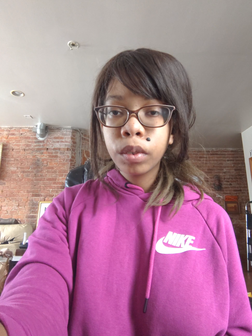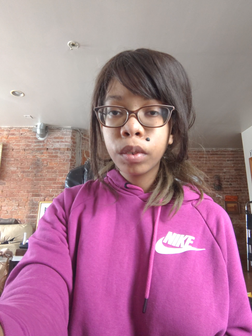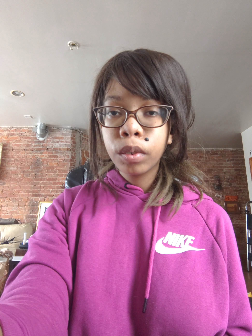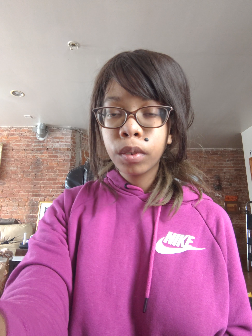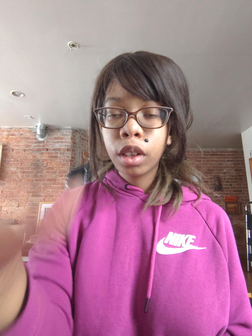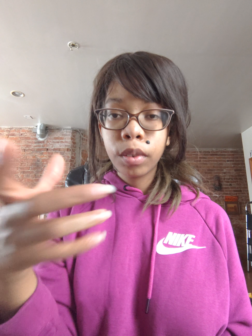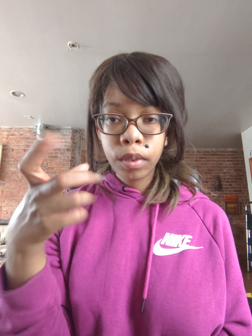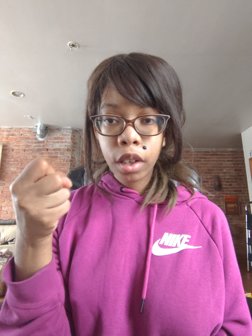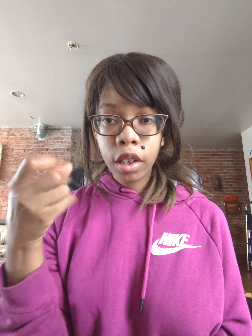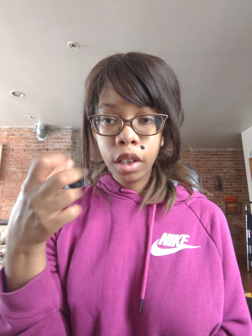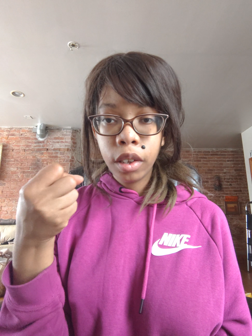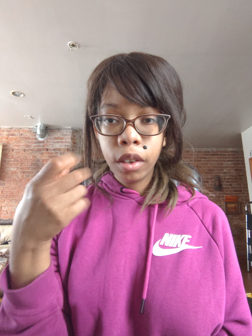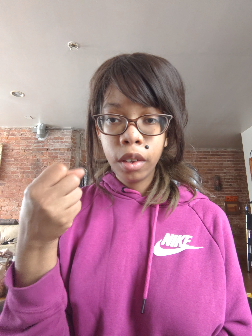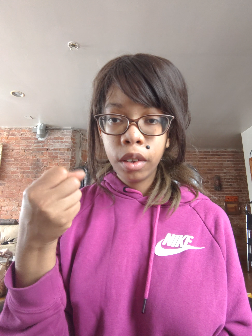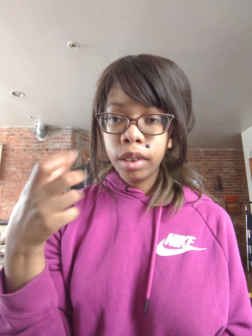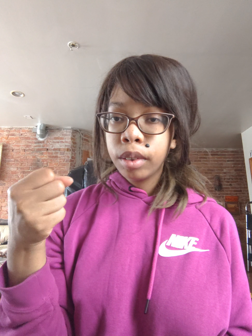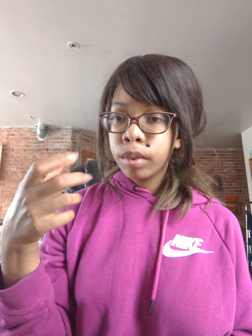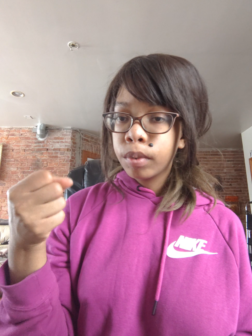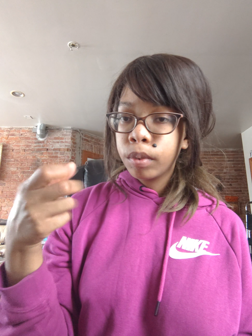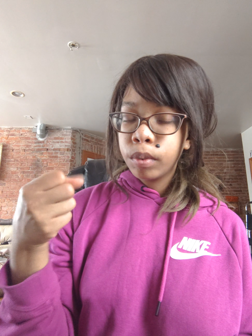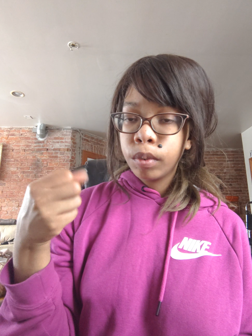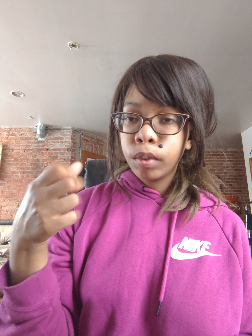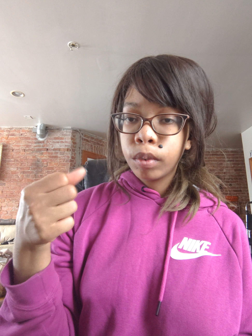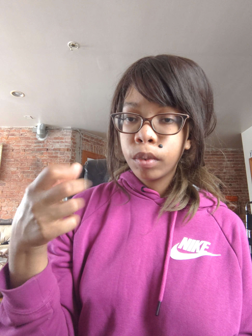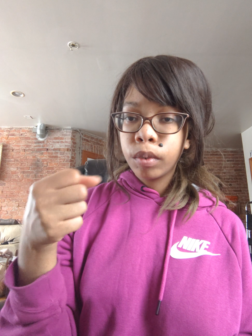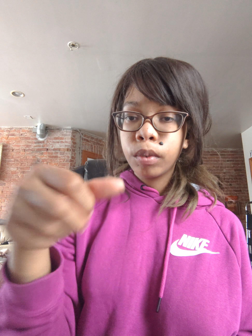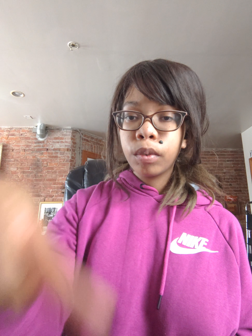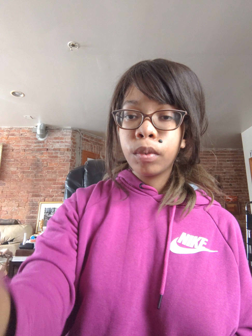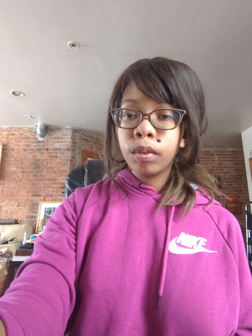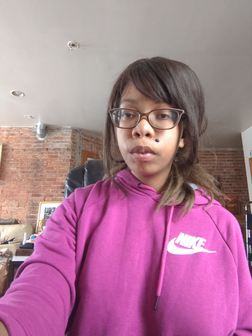milk